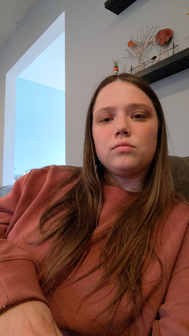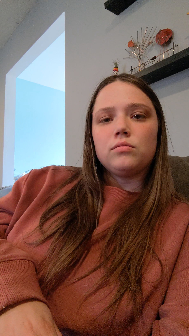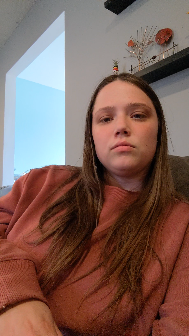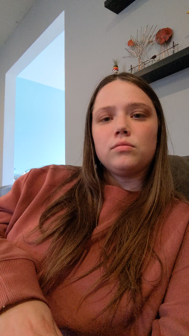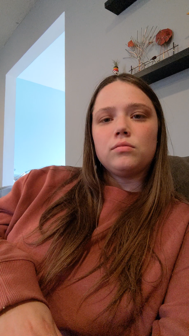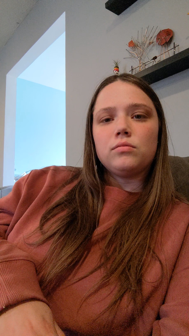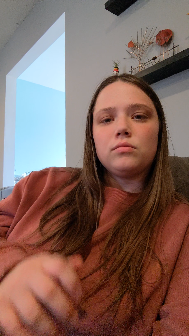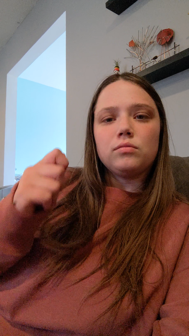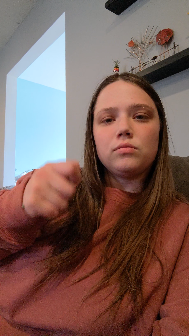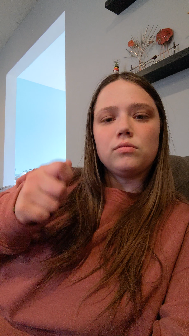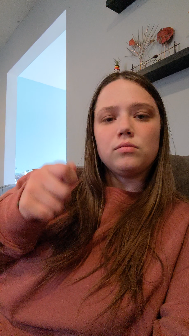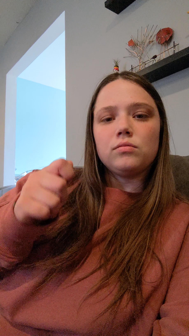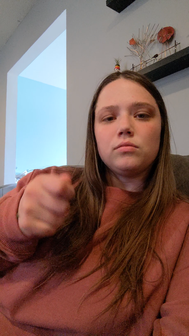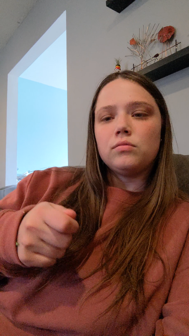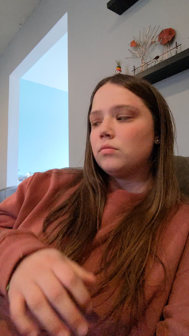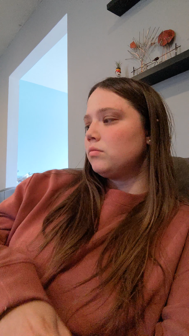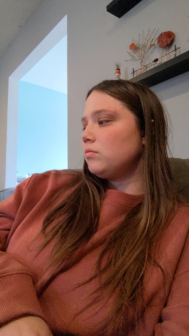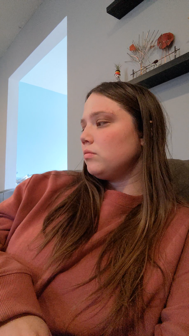cart